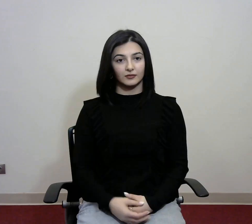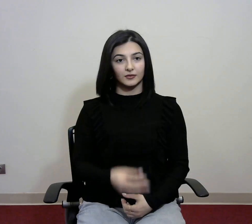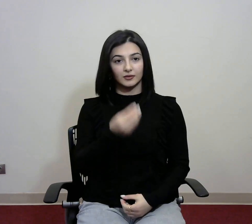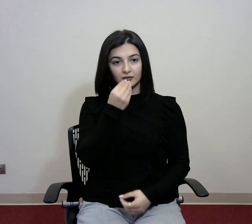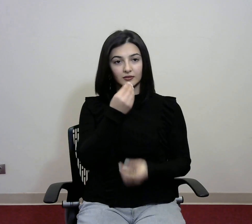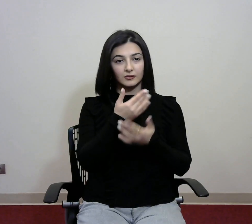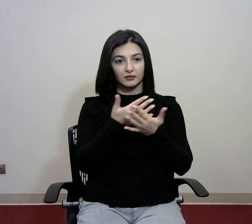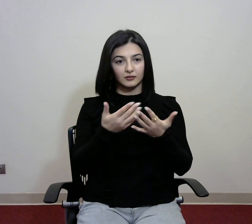ərzaq